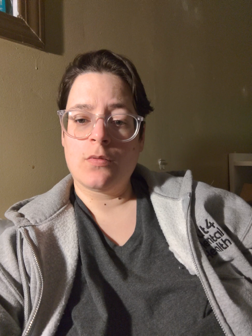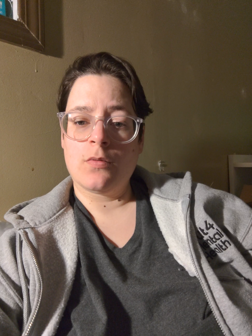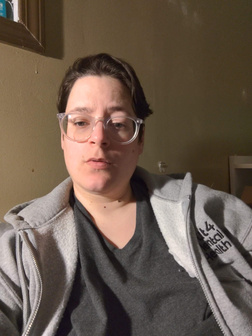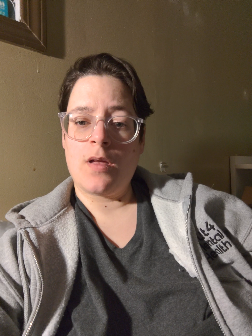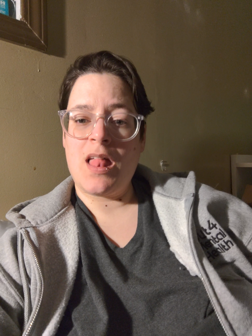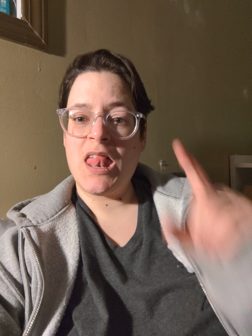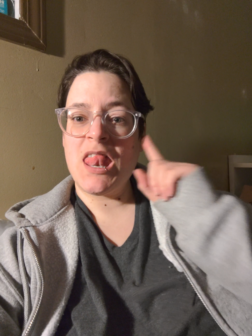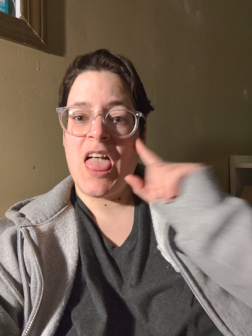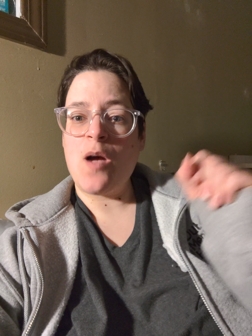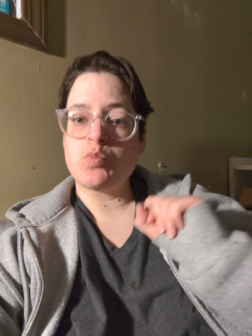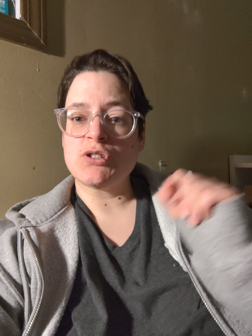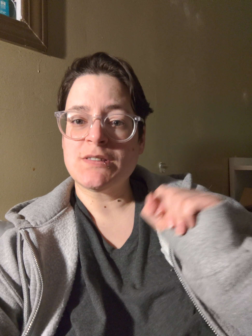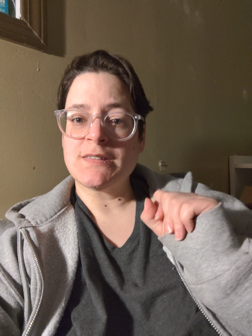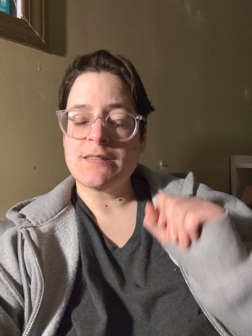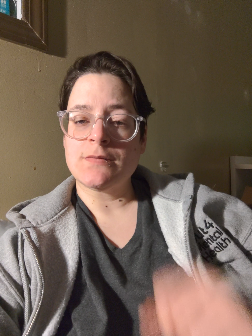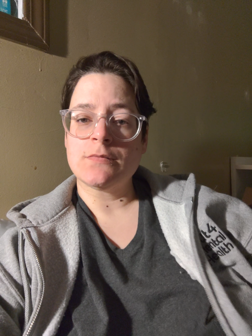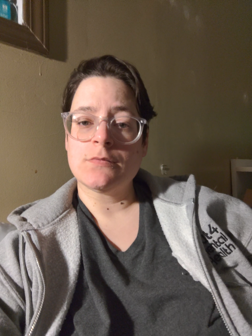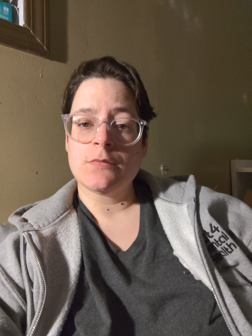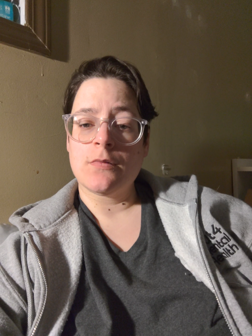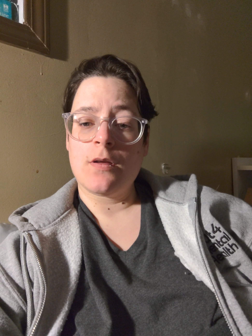loud